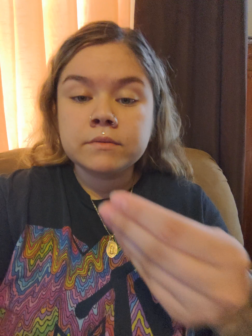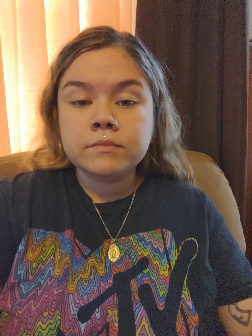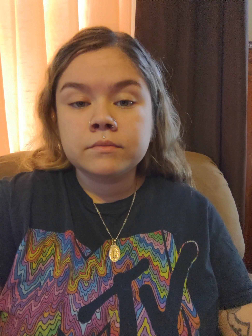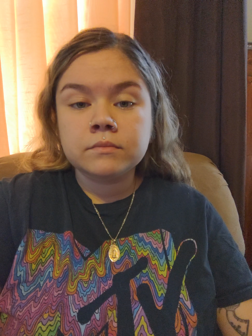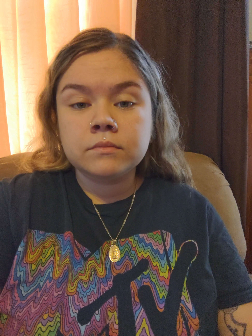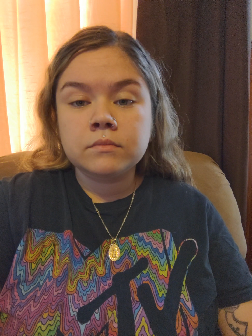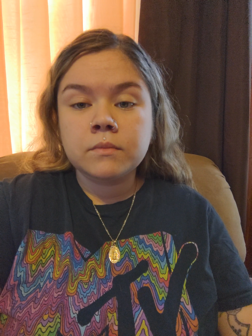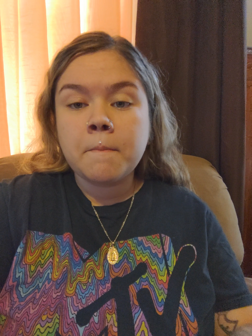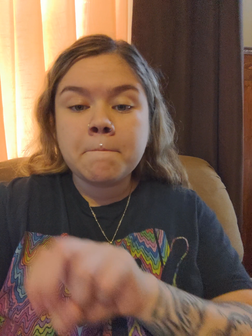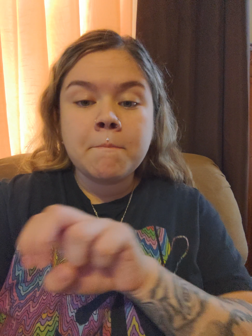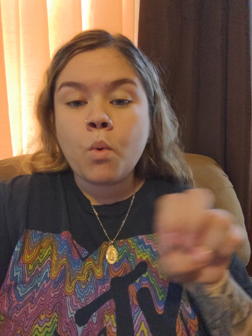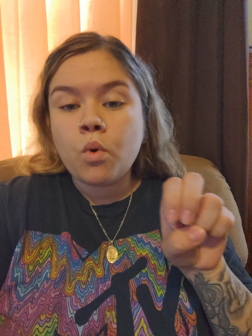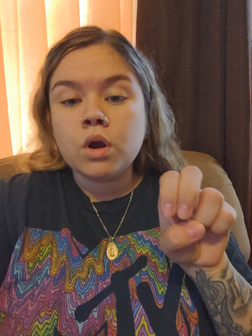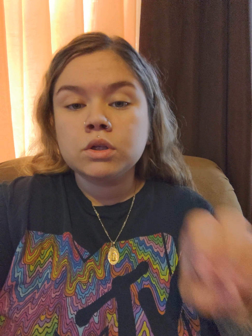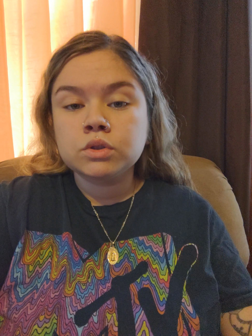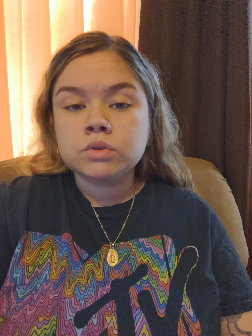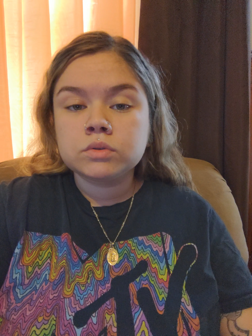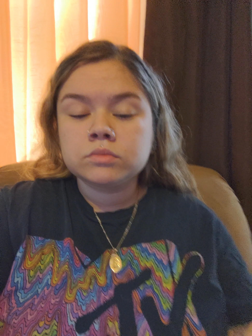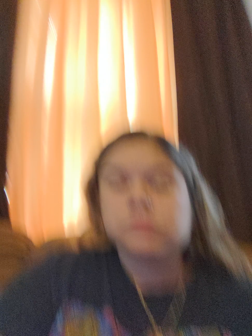porch